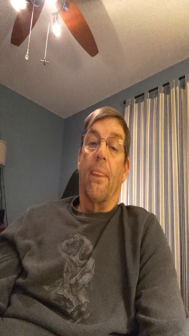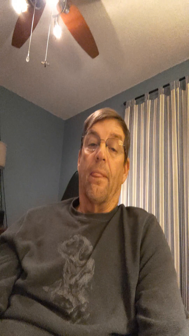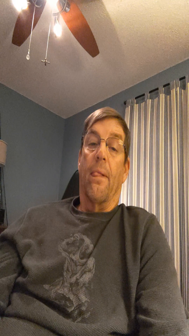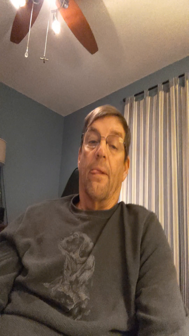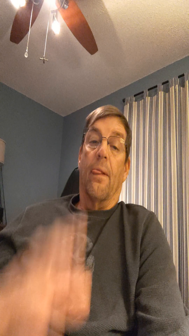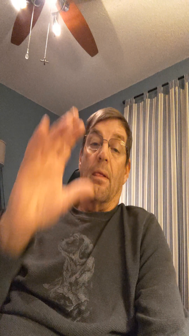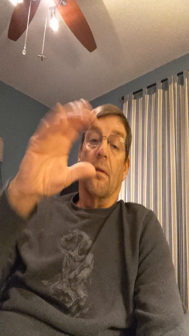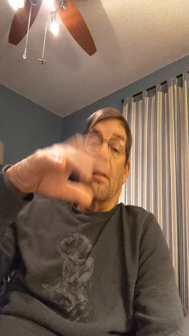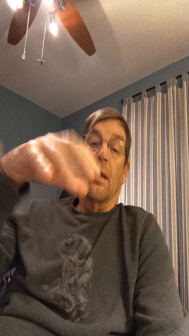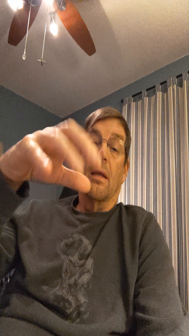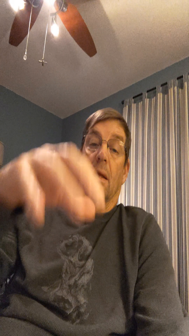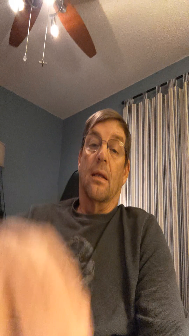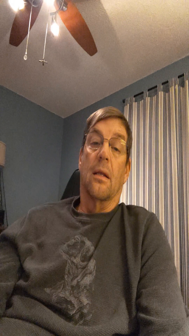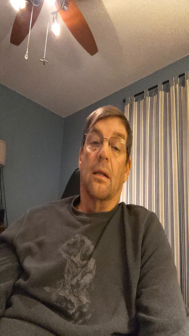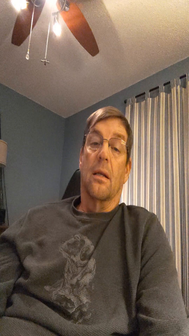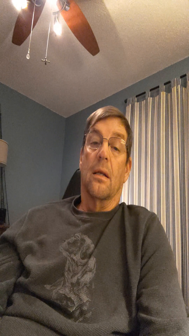rain